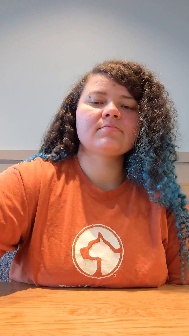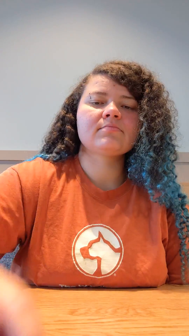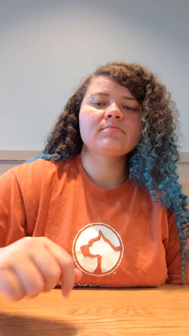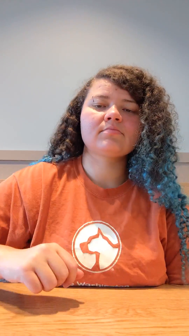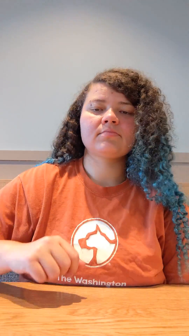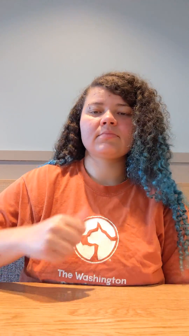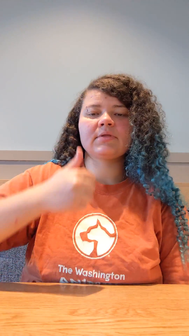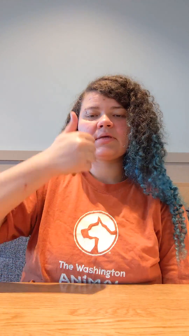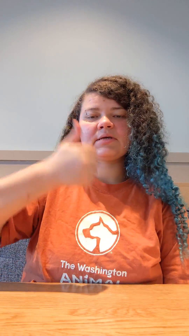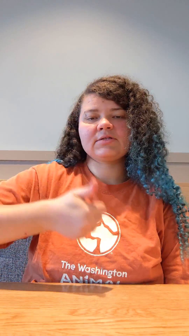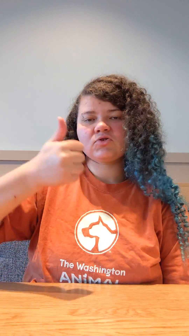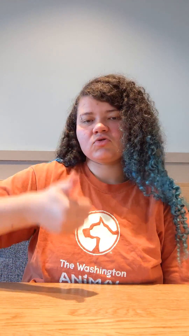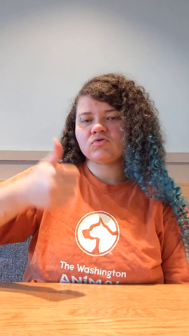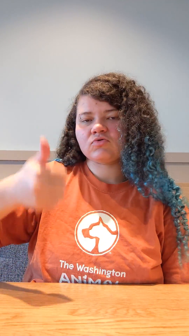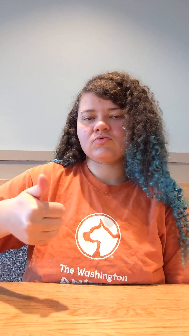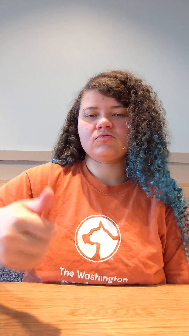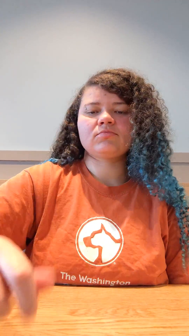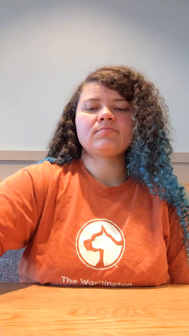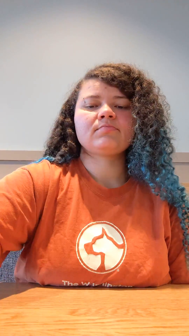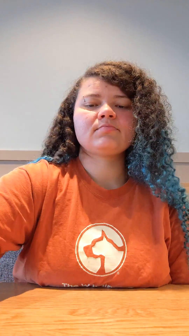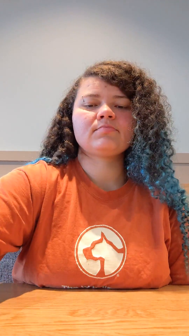each